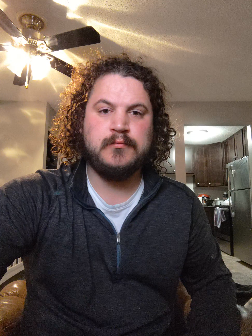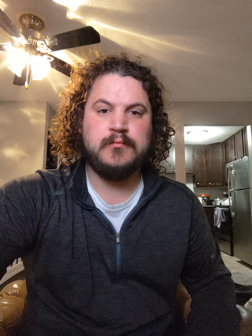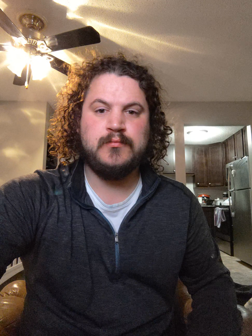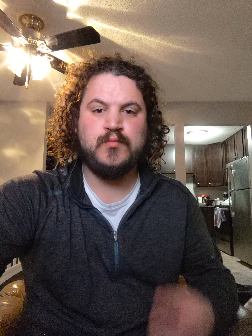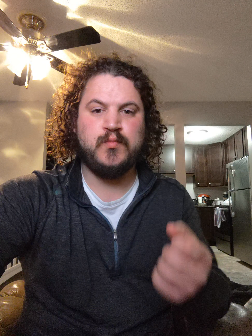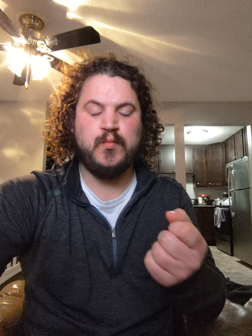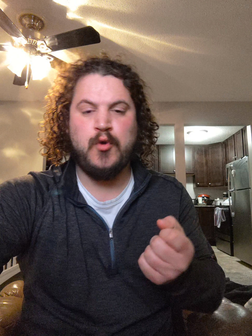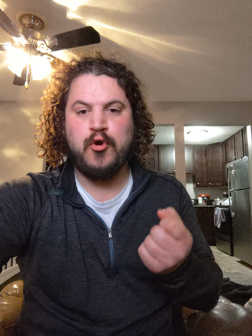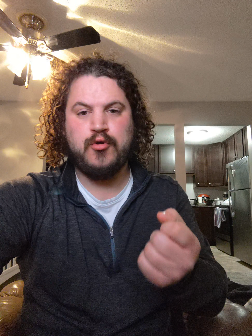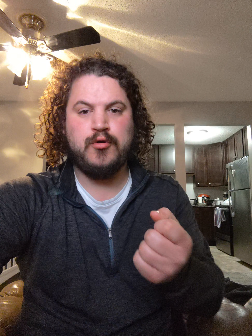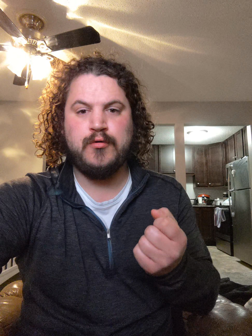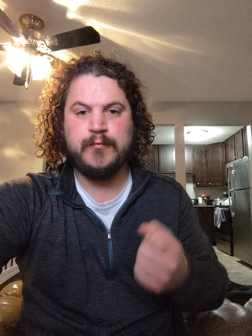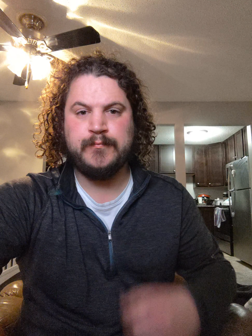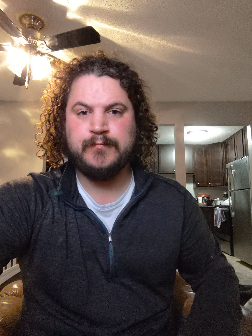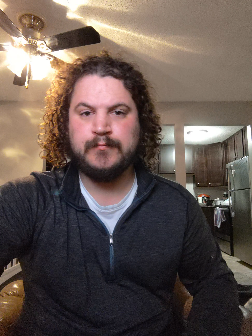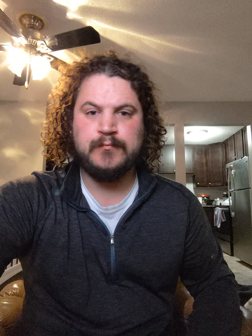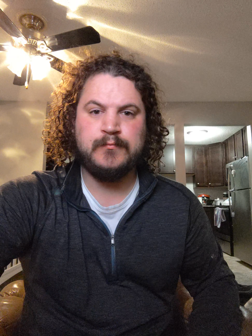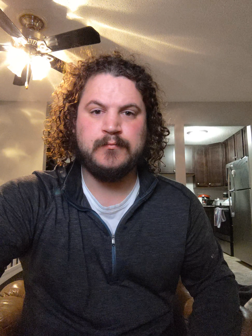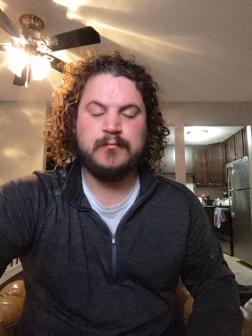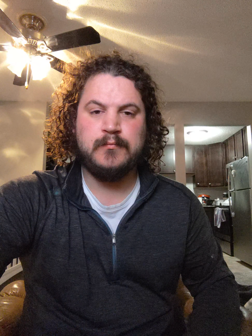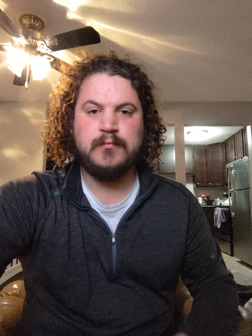drawer